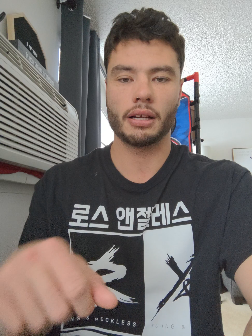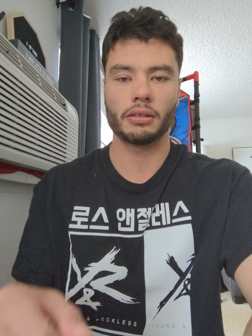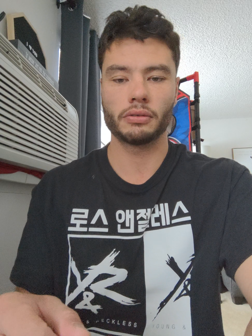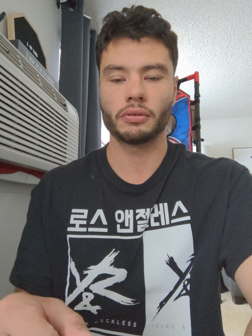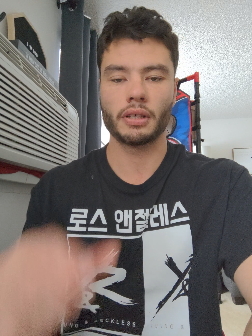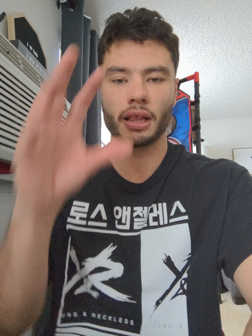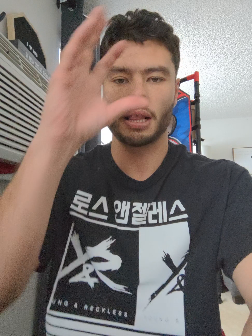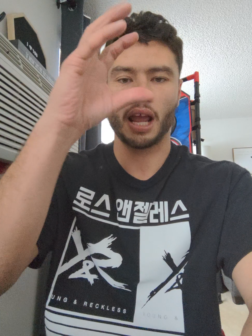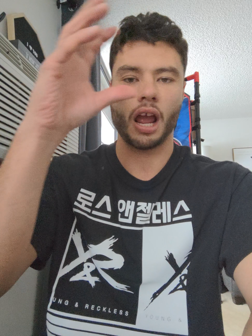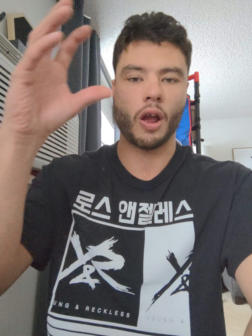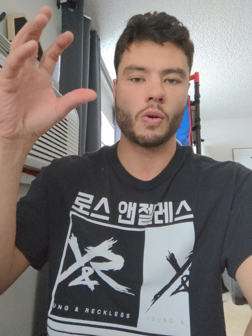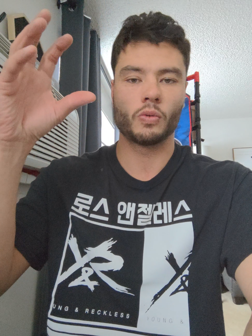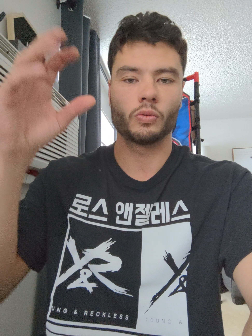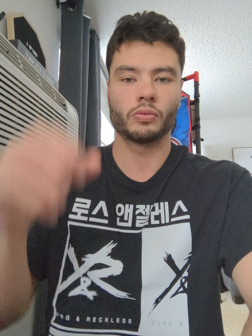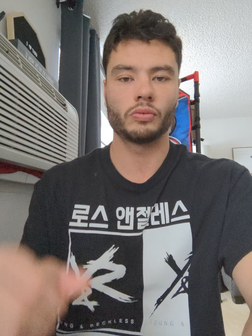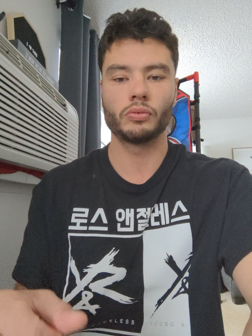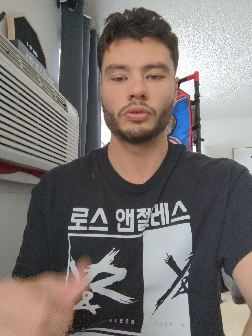cloud